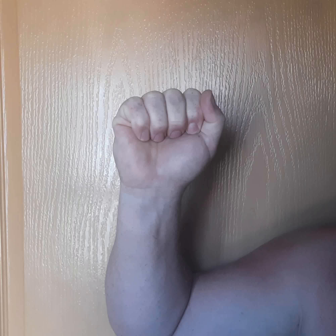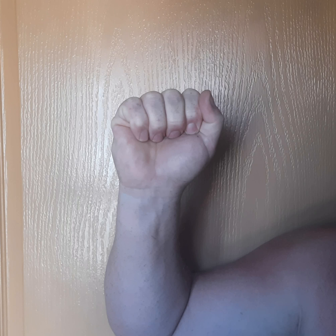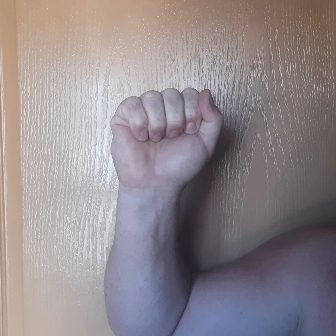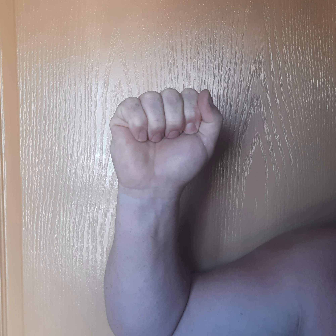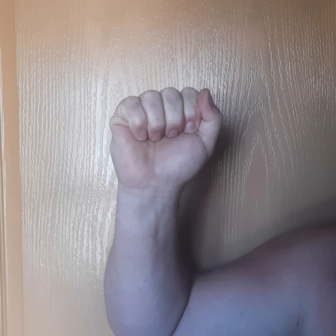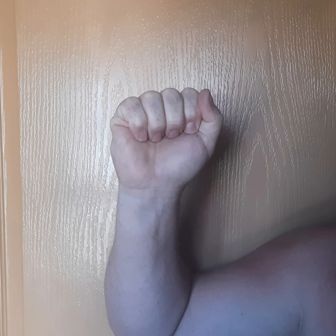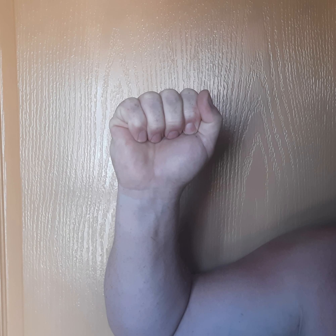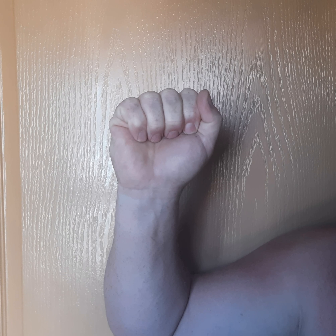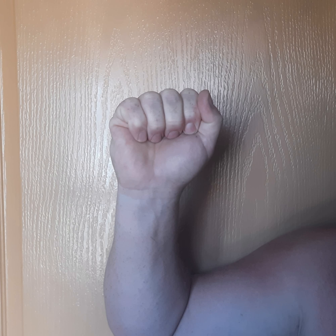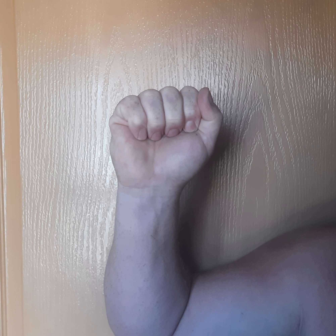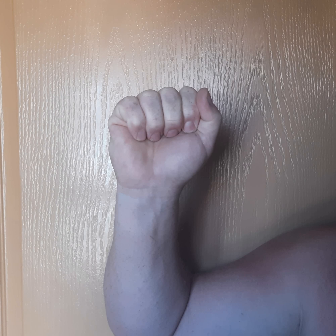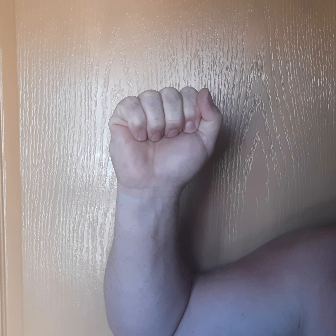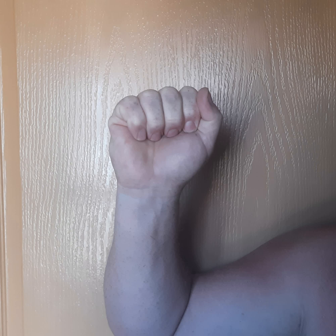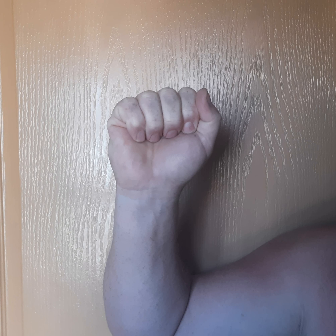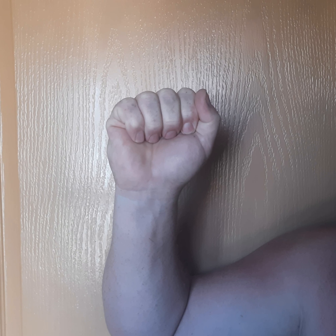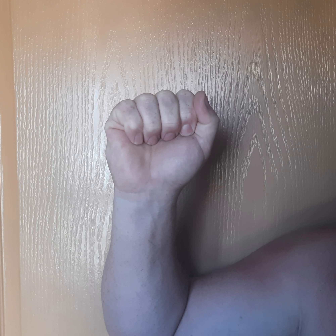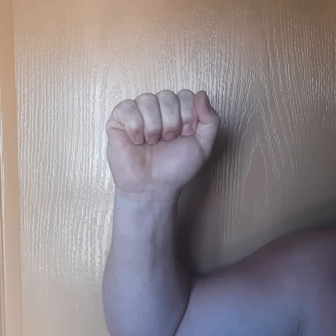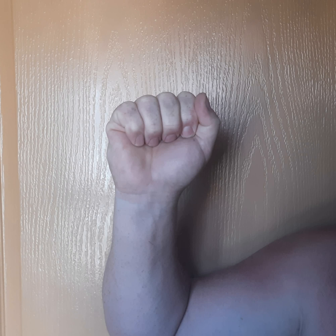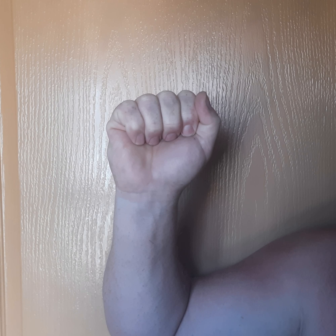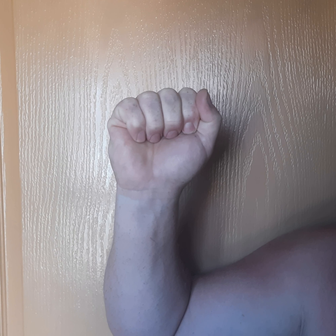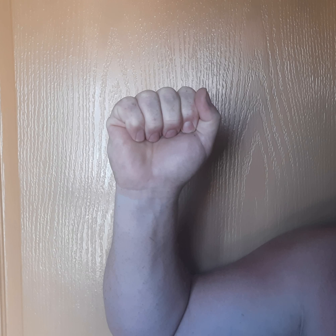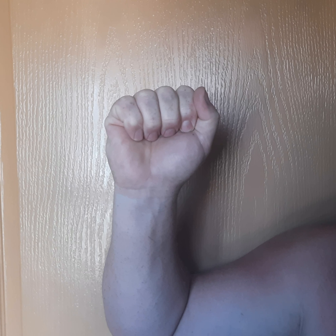А